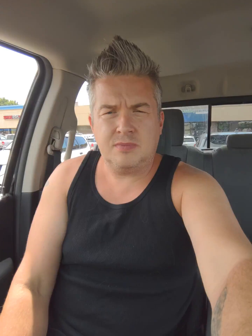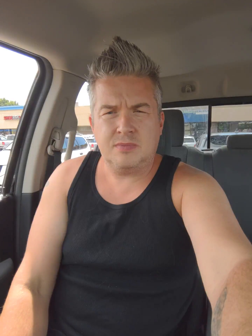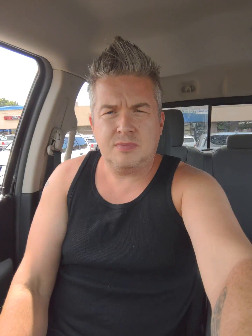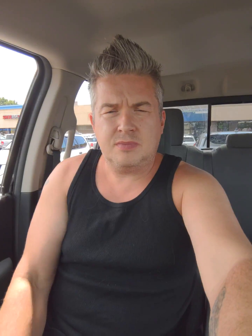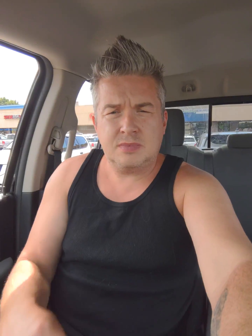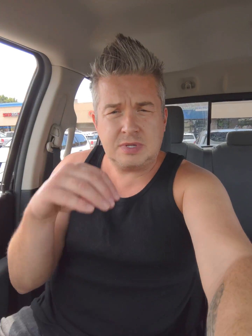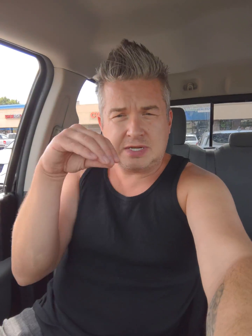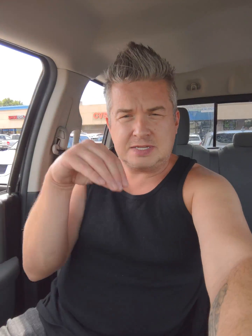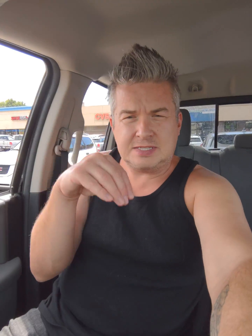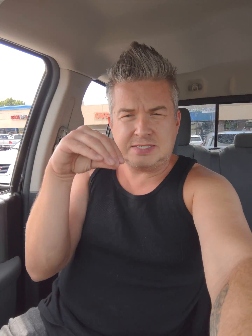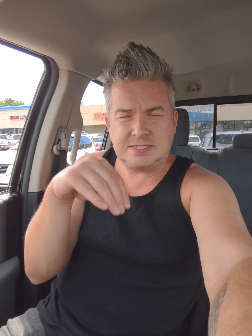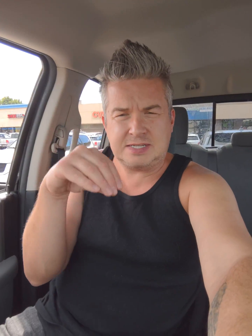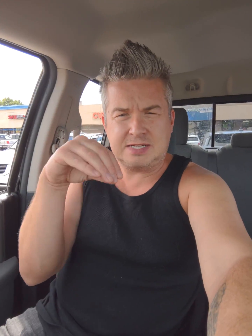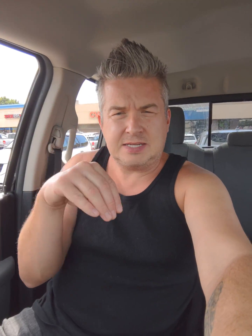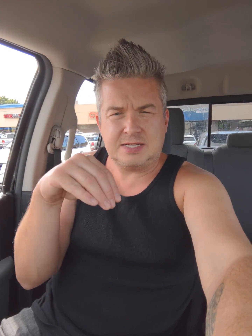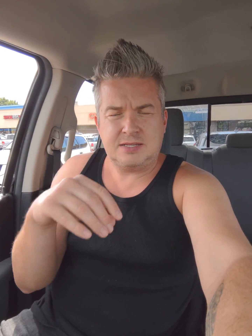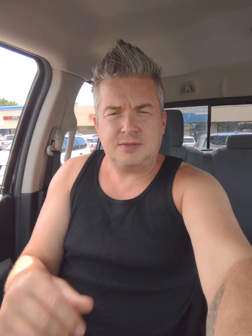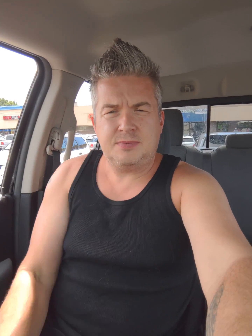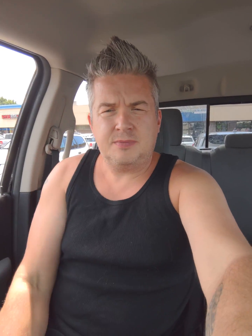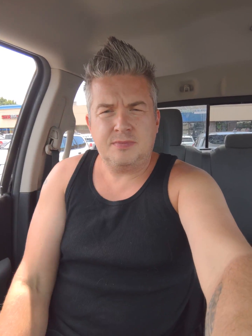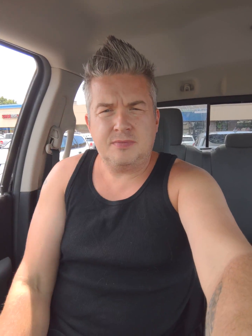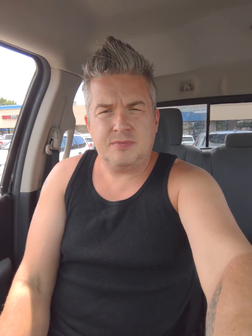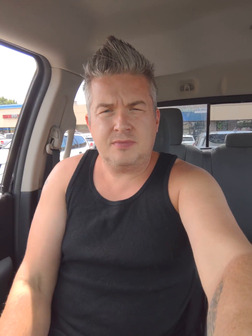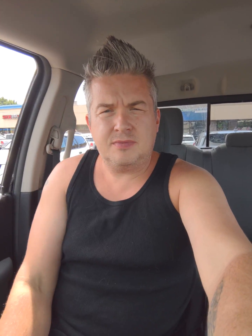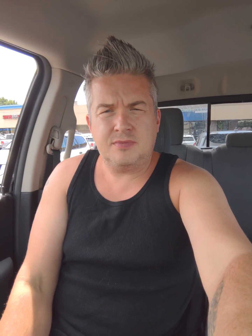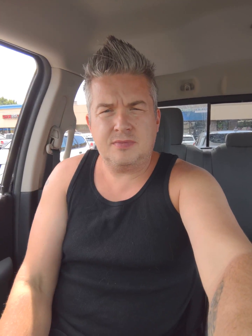inside